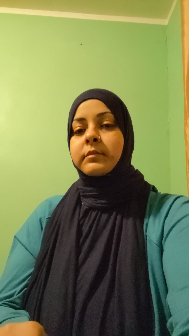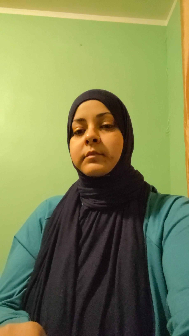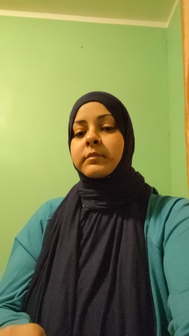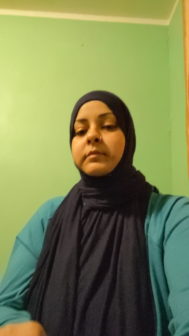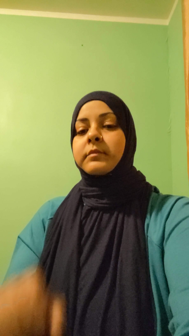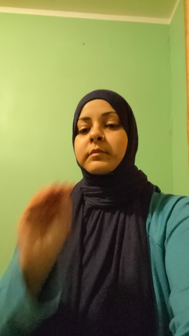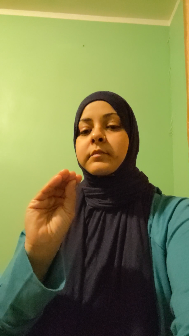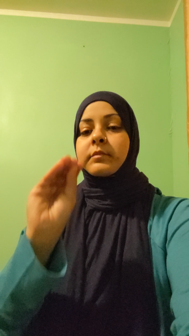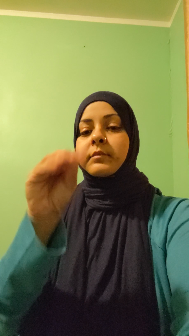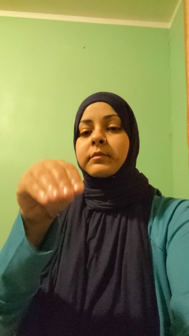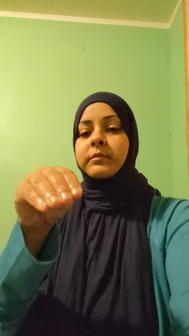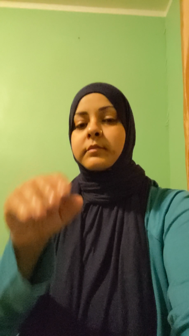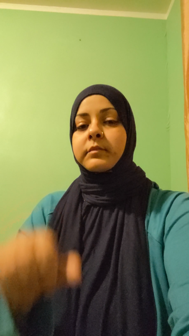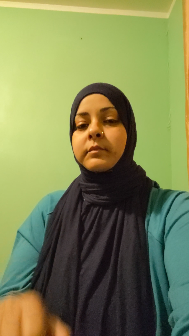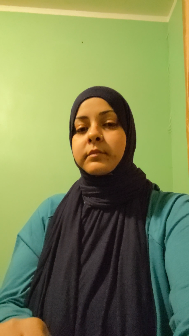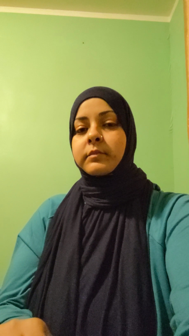put